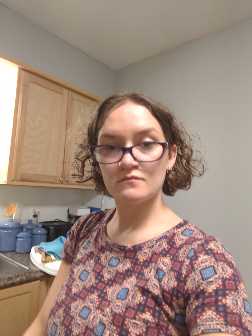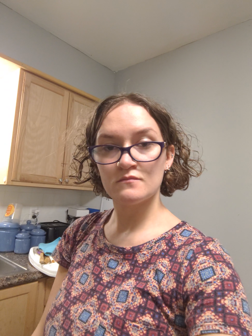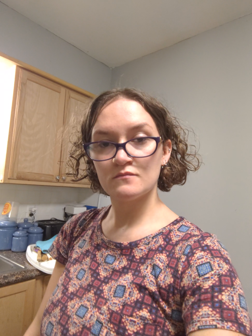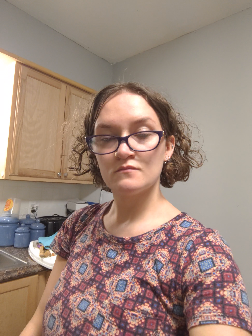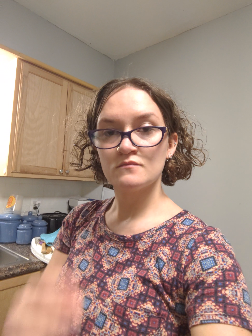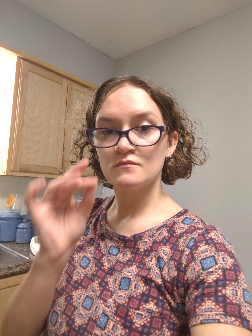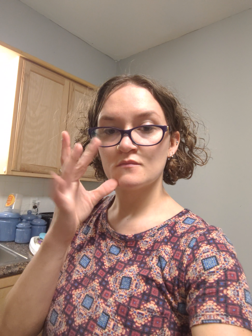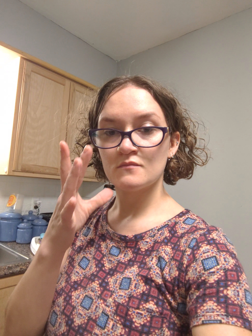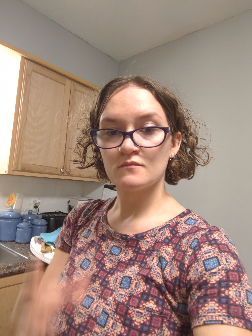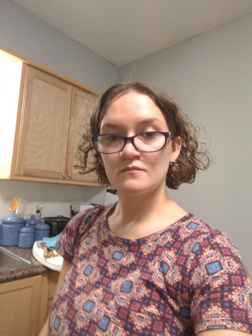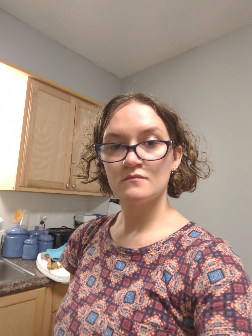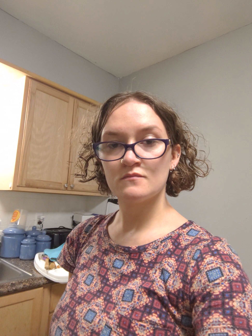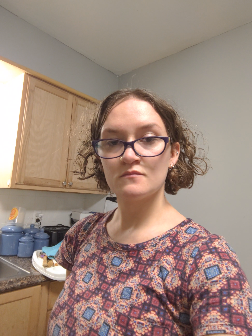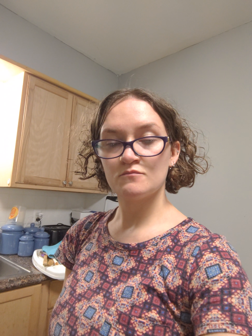snack